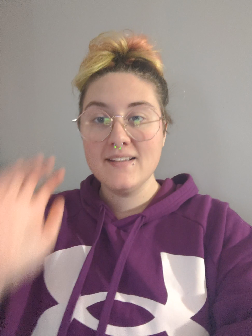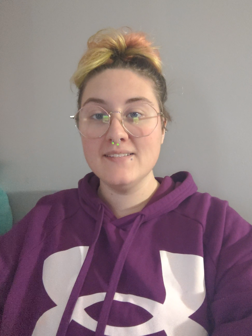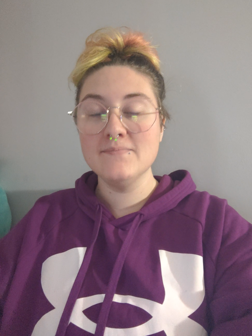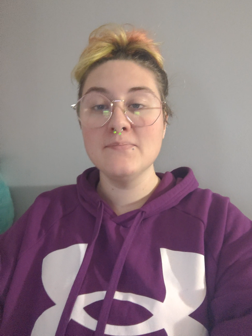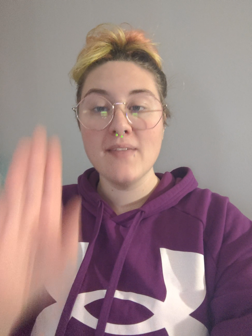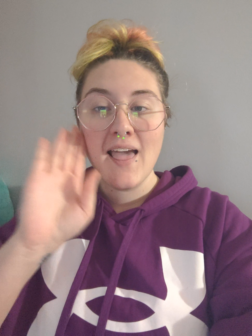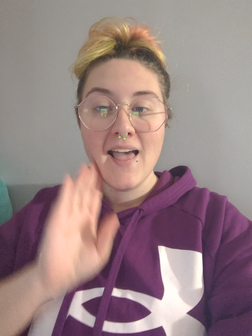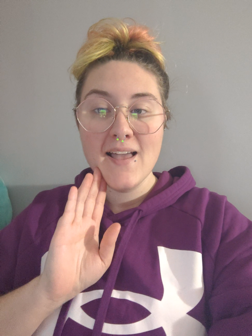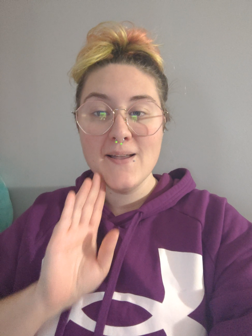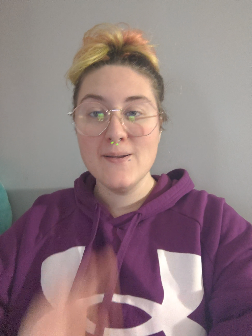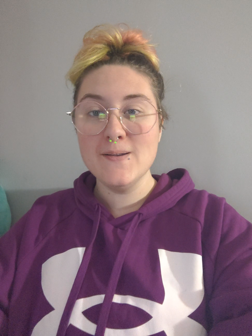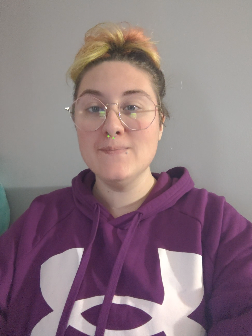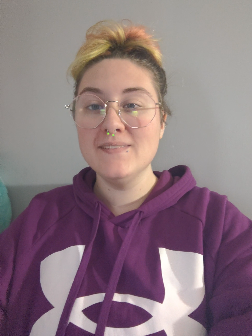brown